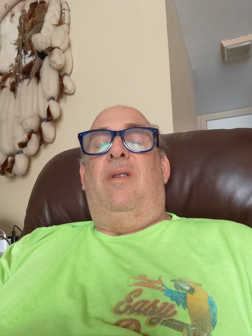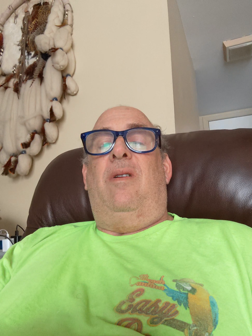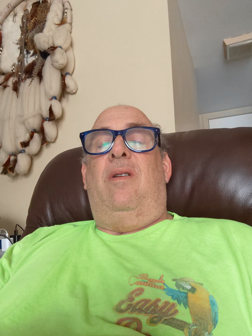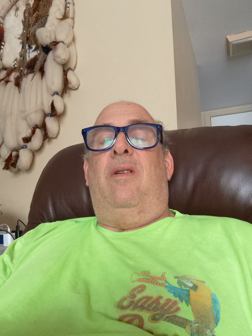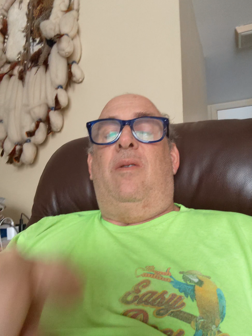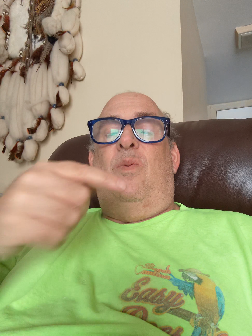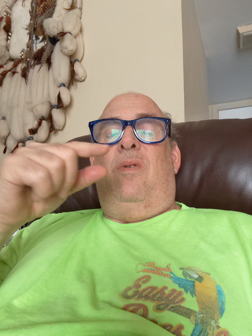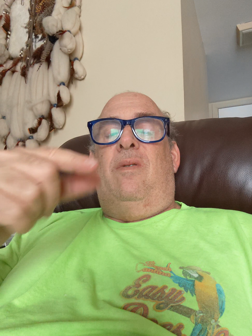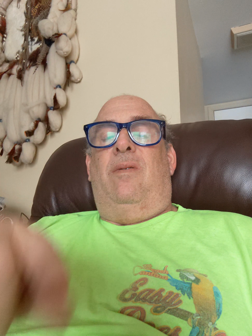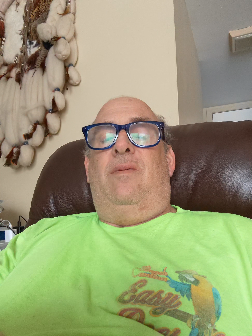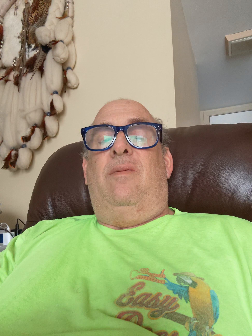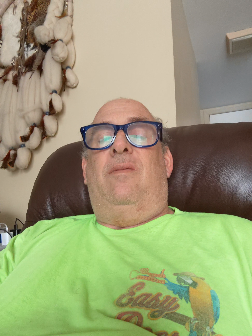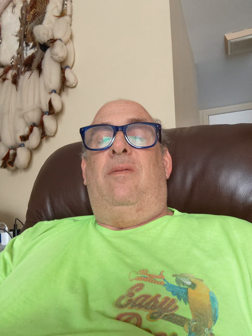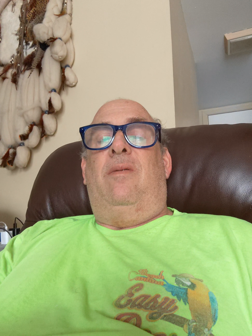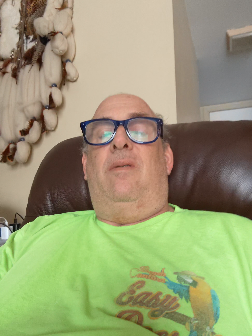green